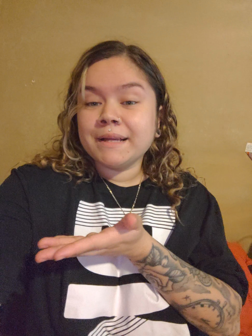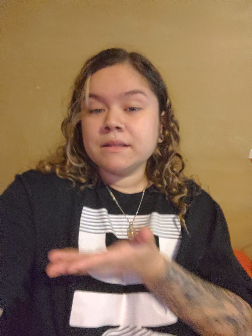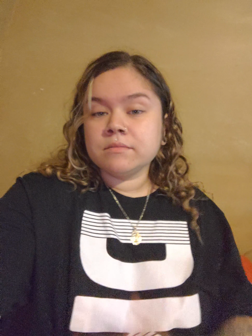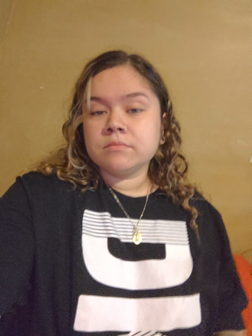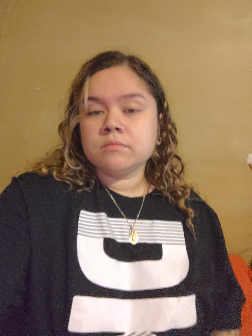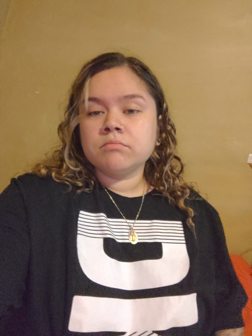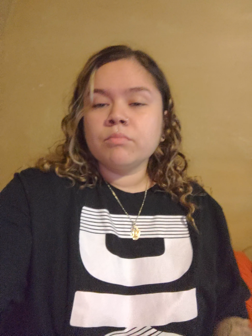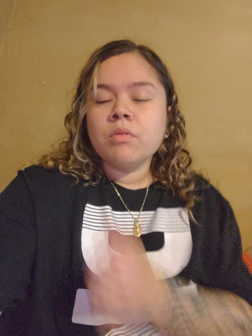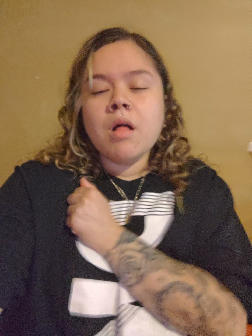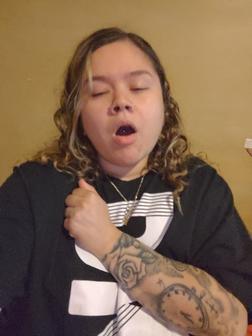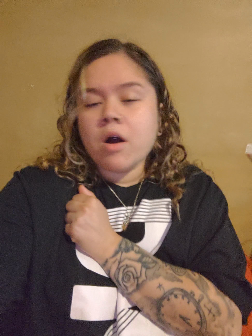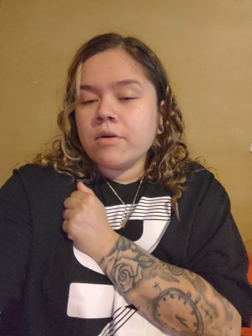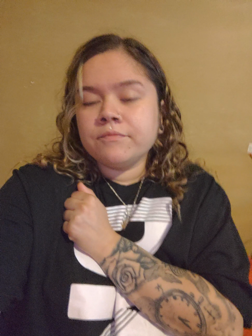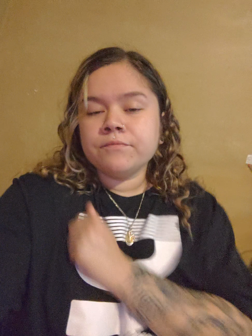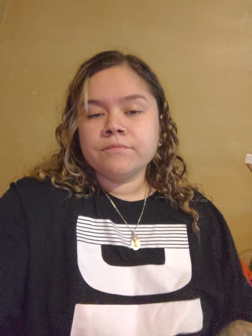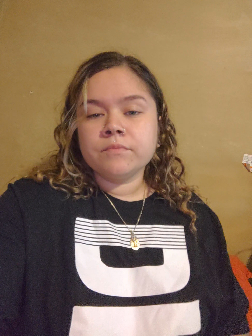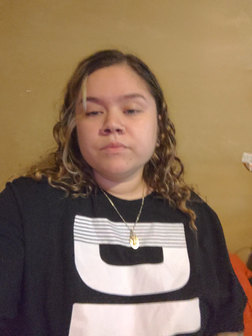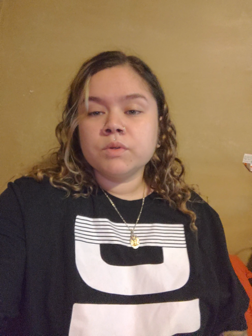love